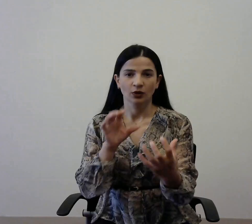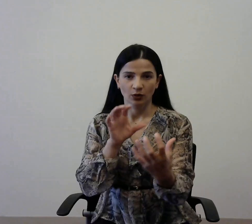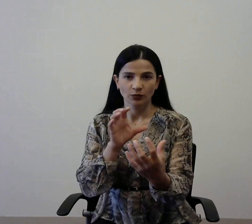avtobus